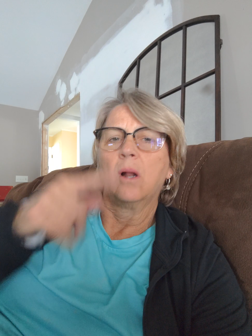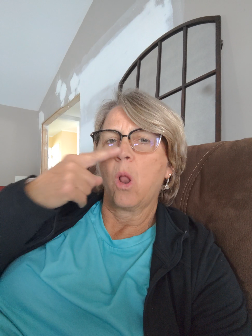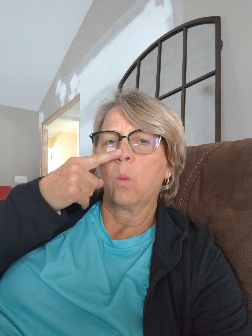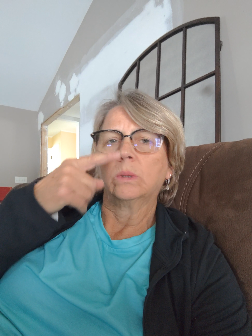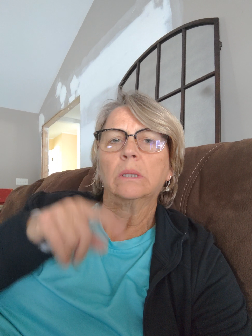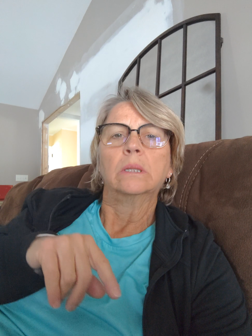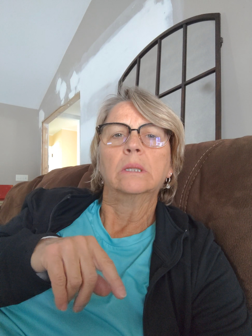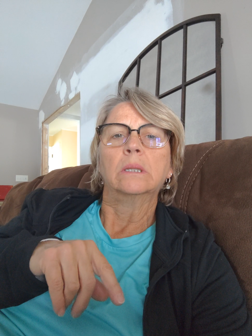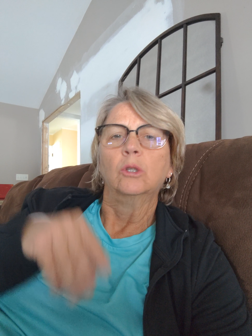nose